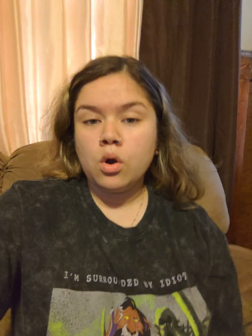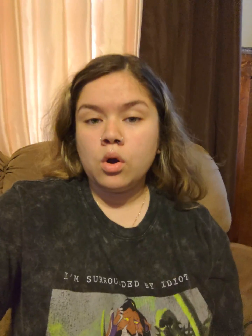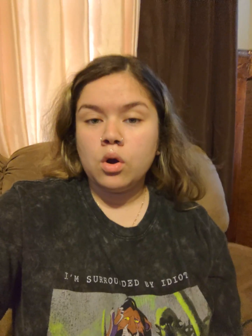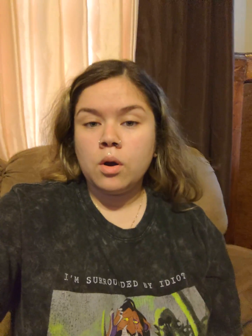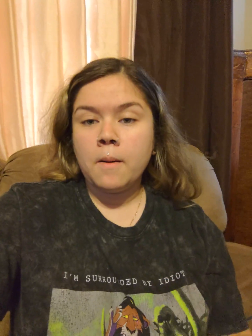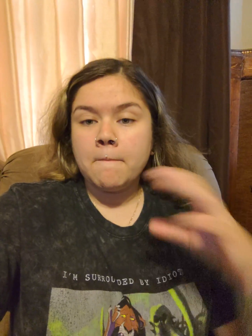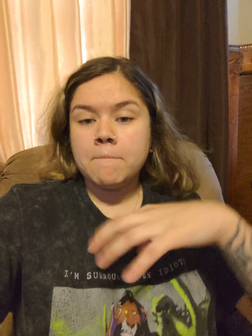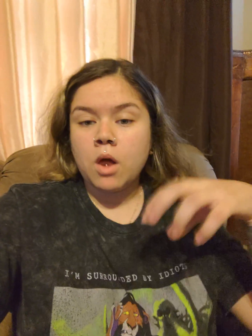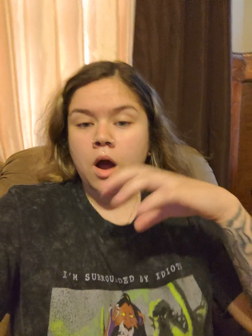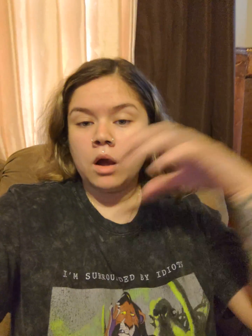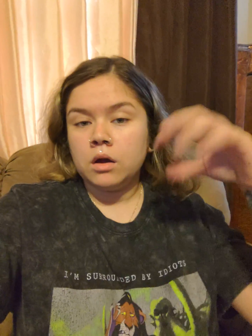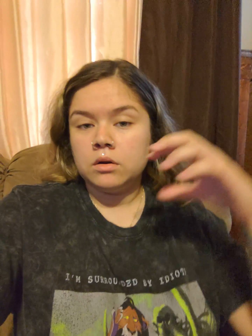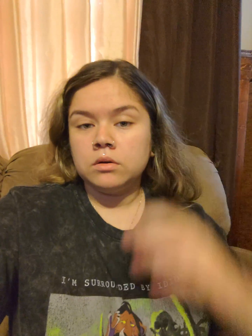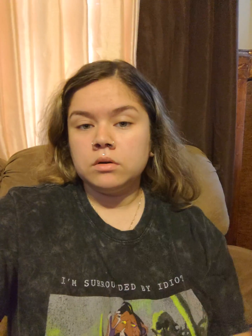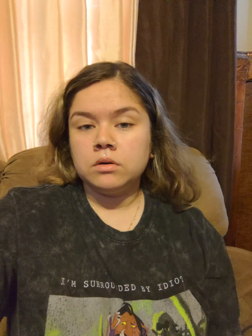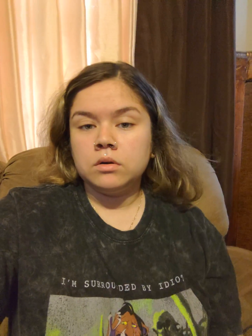block